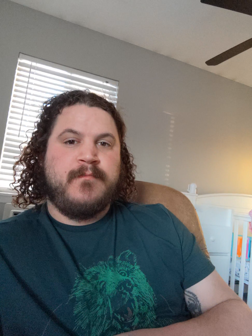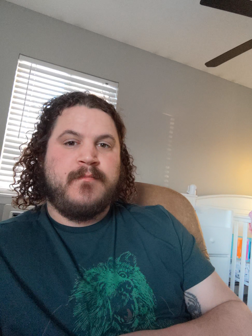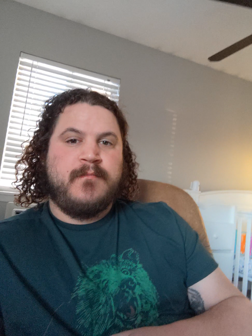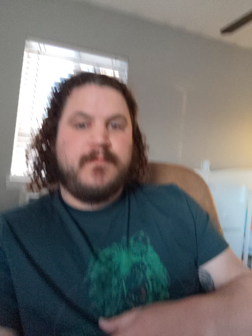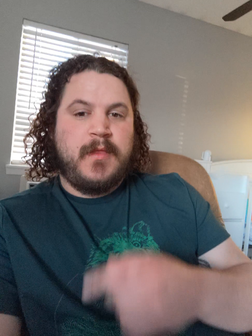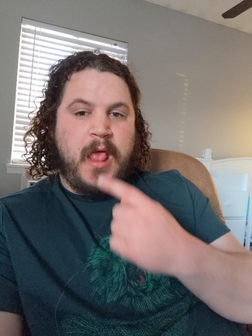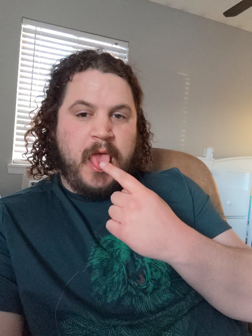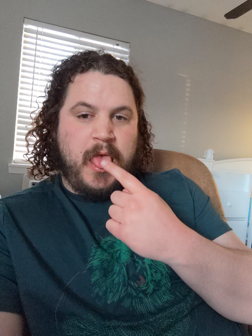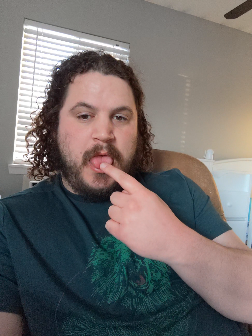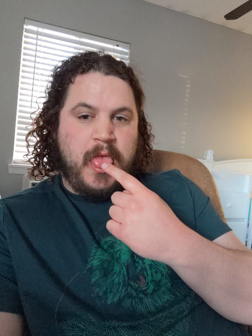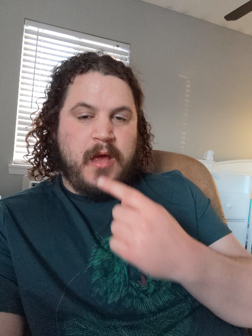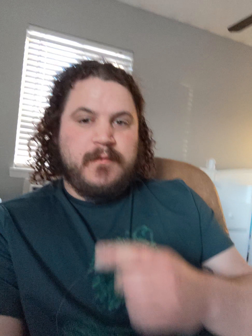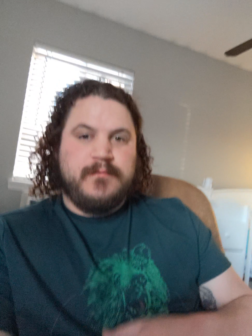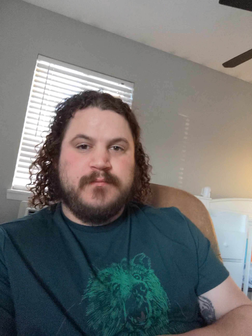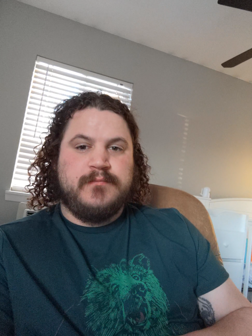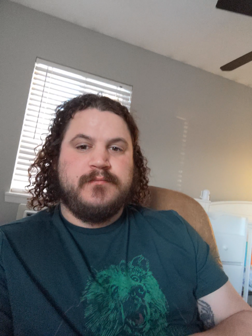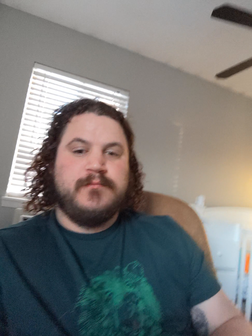tongue